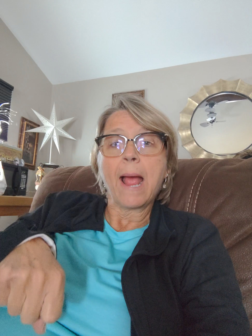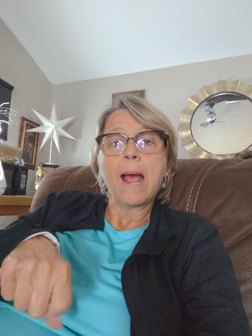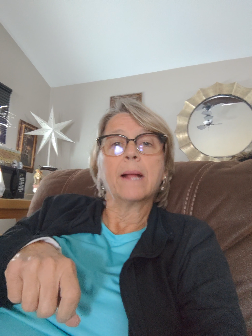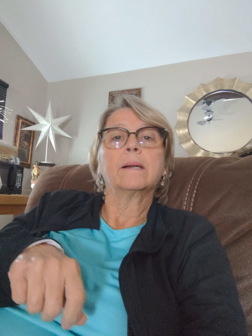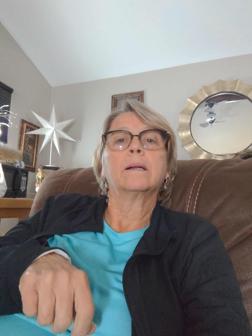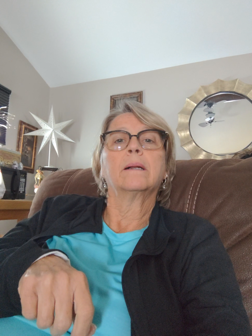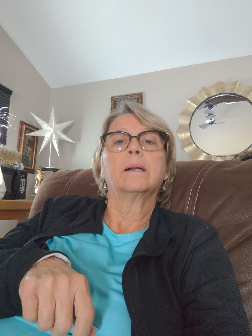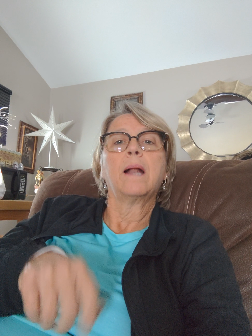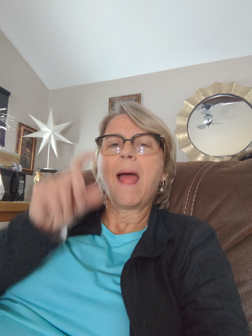can